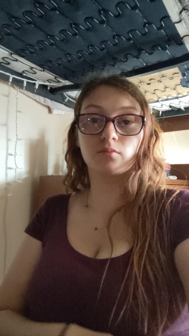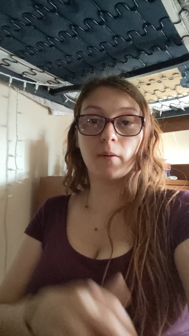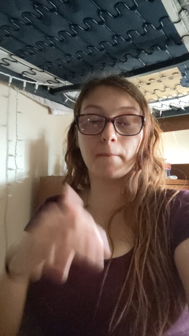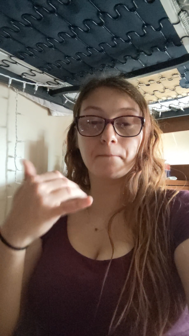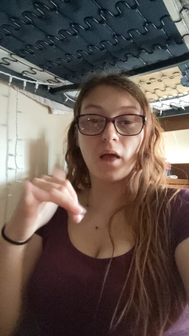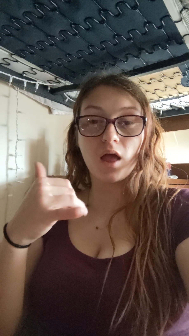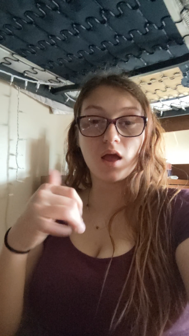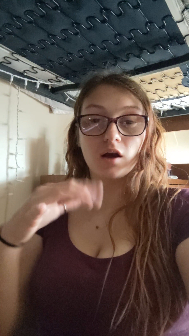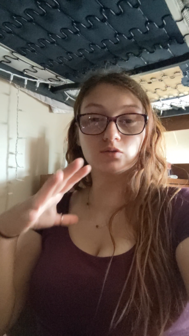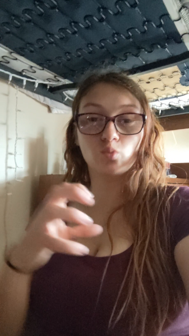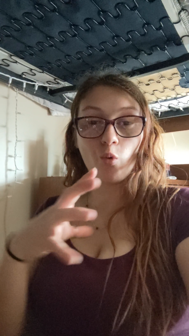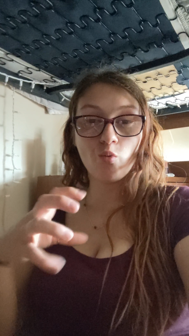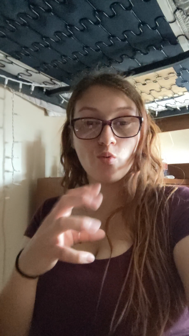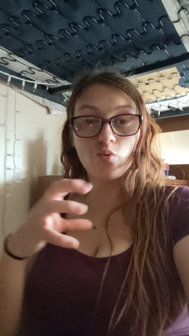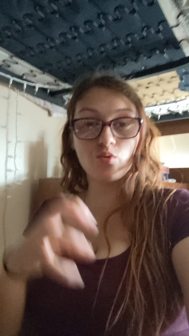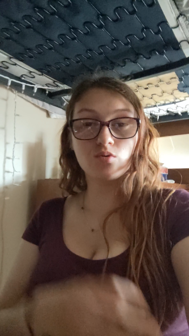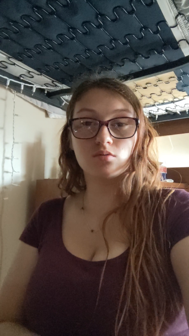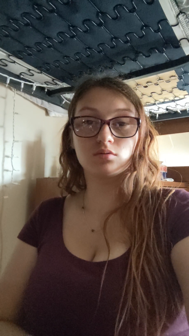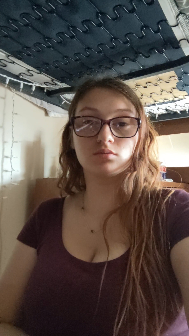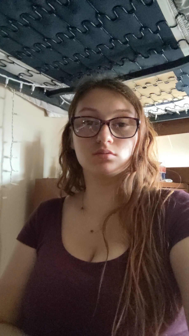play dough